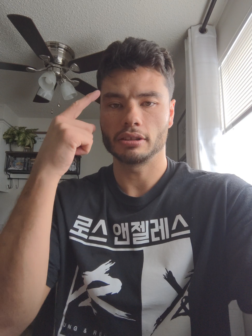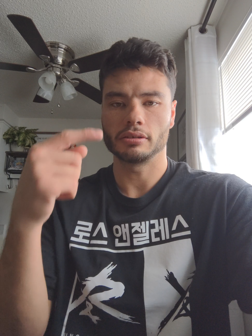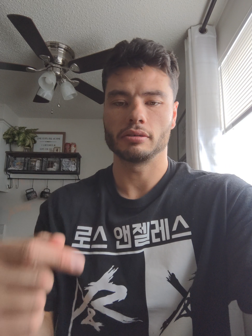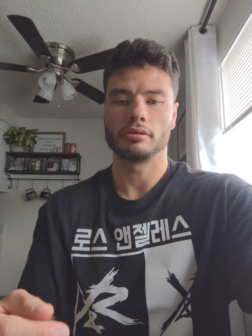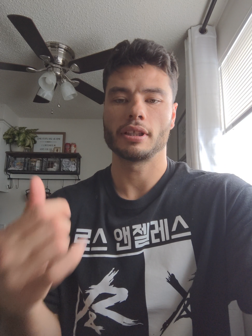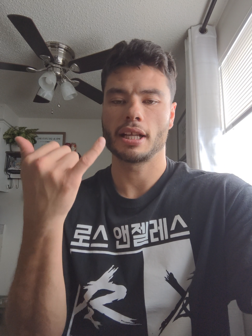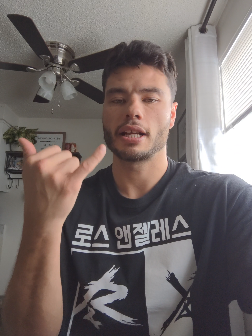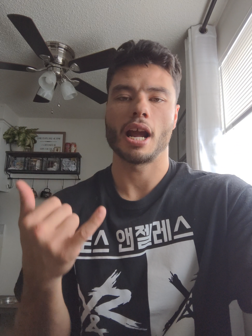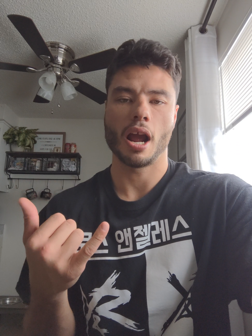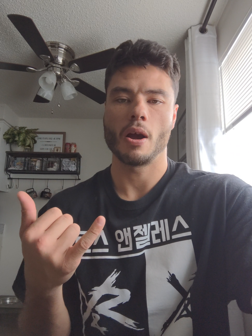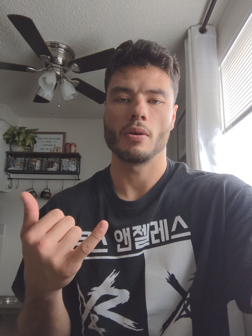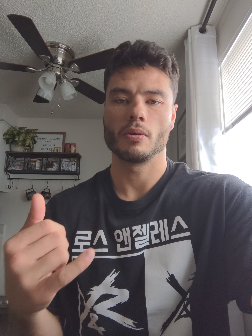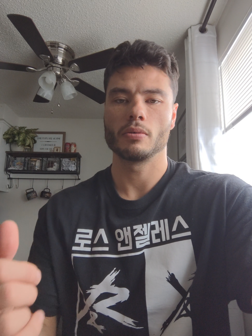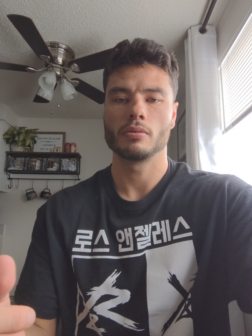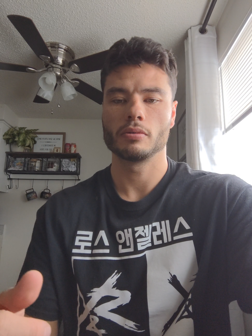now